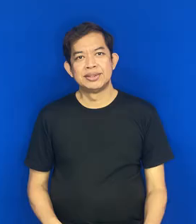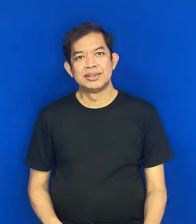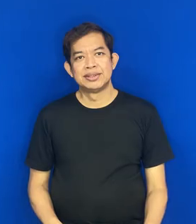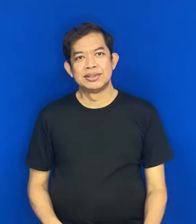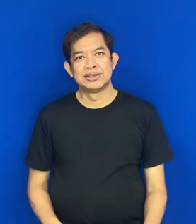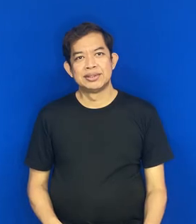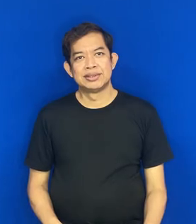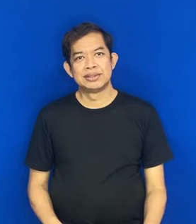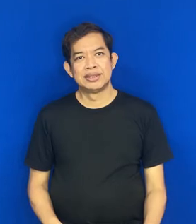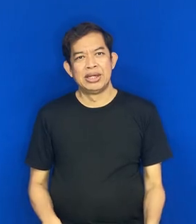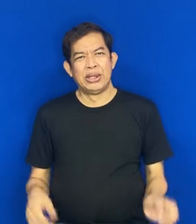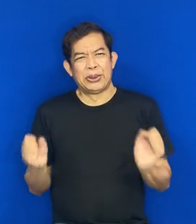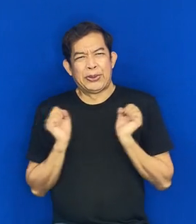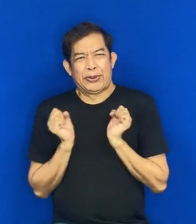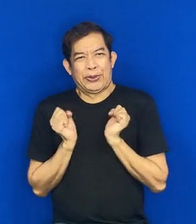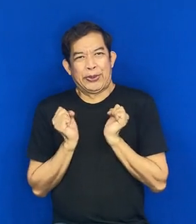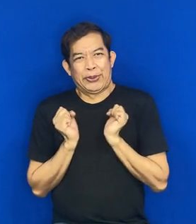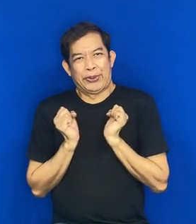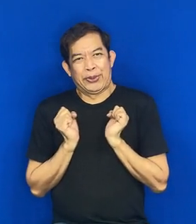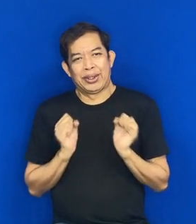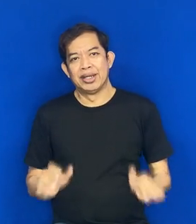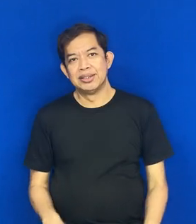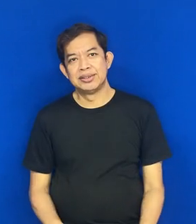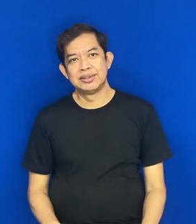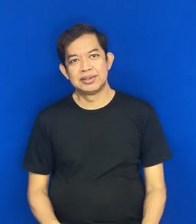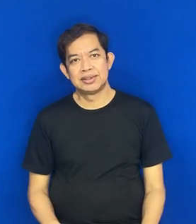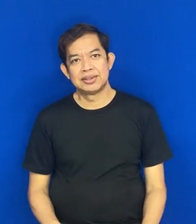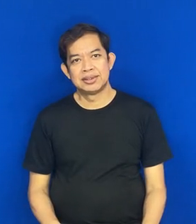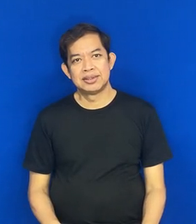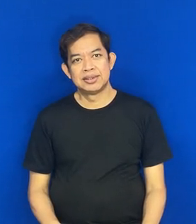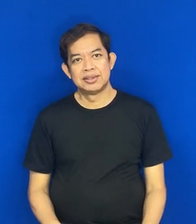cold